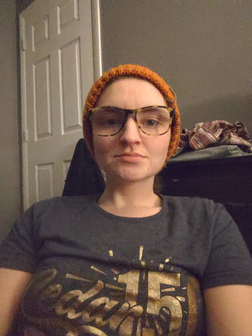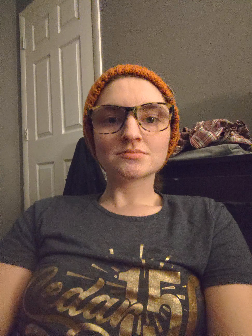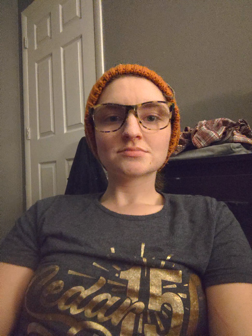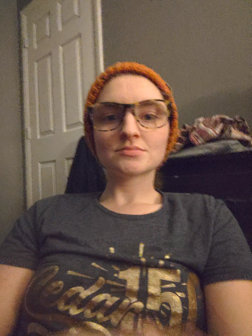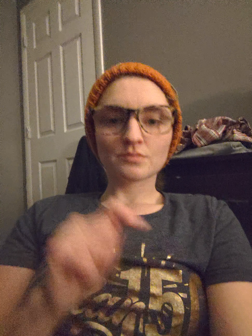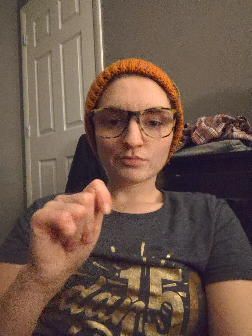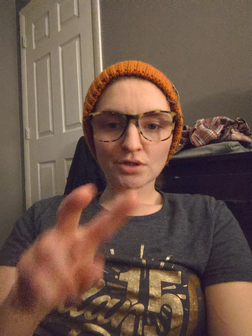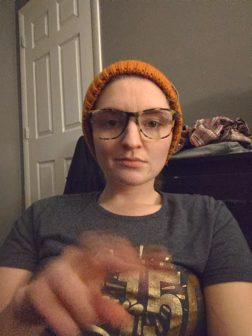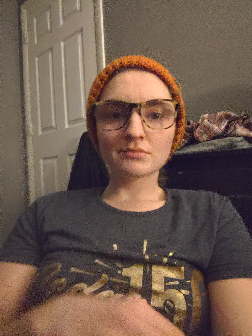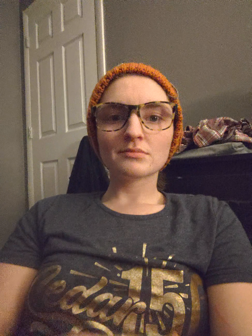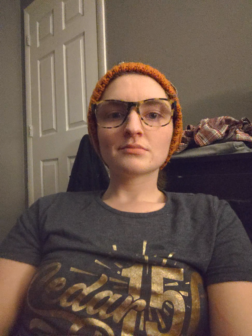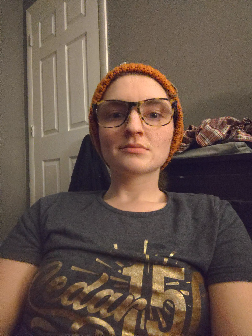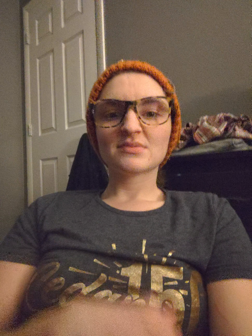TV